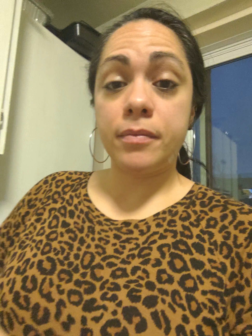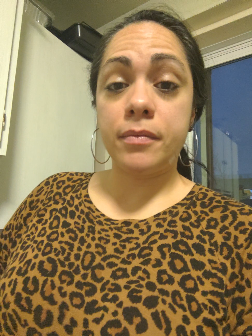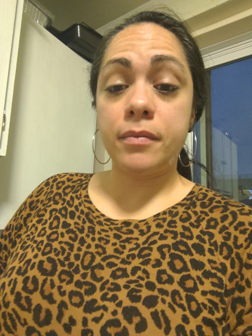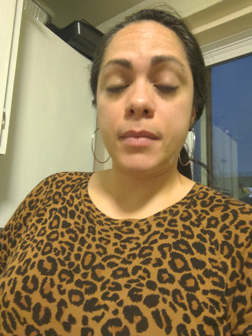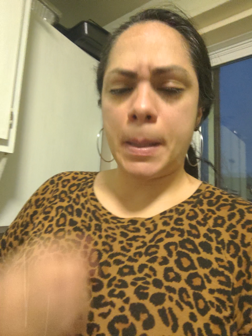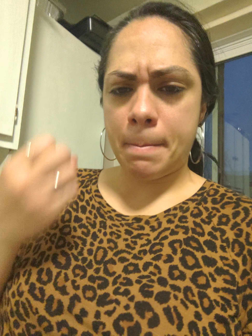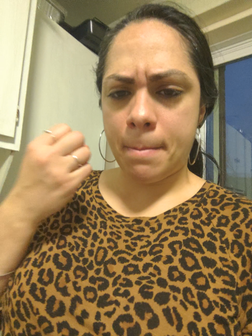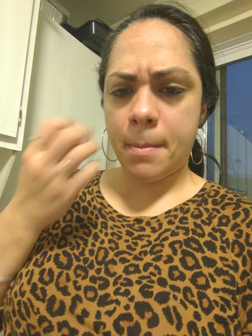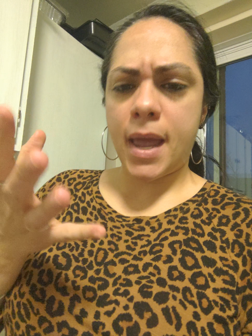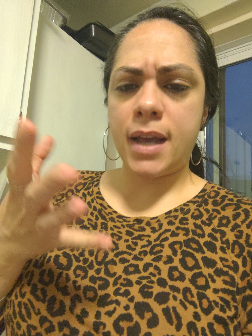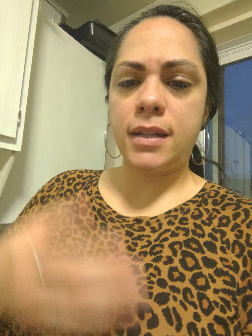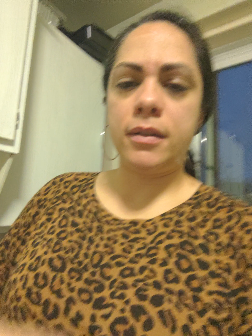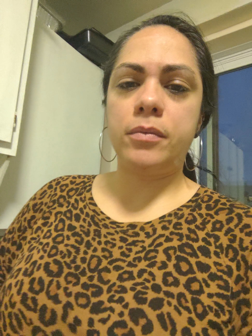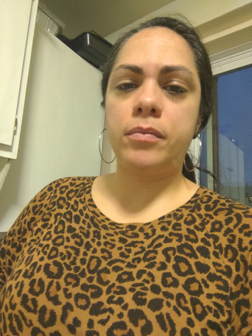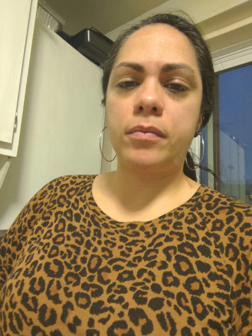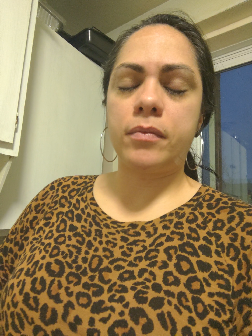many